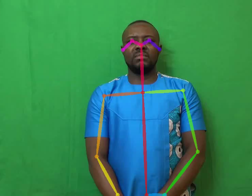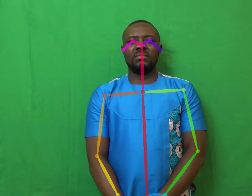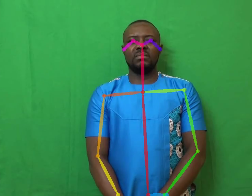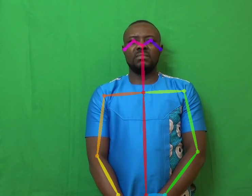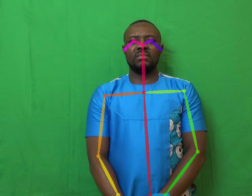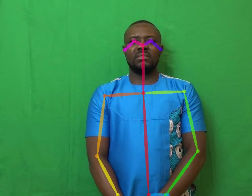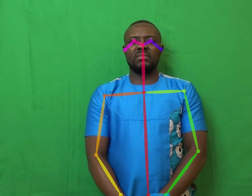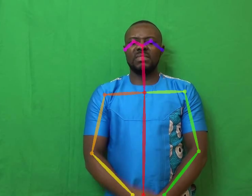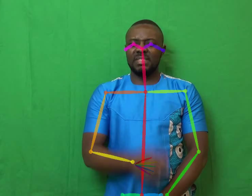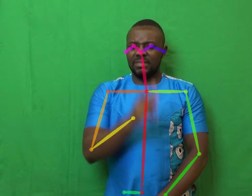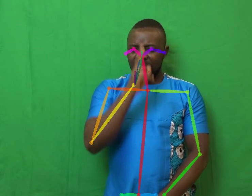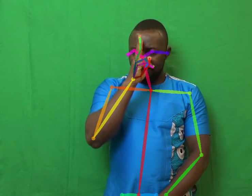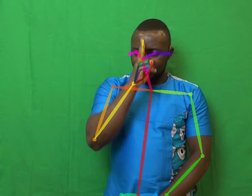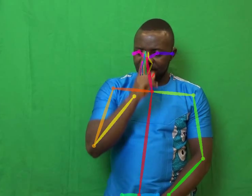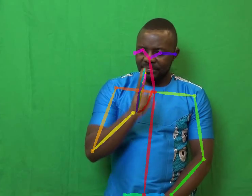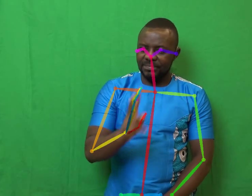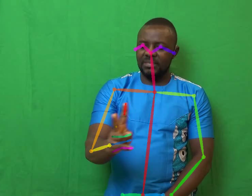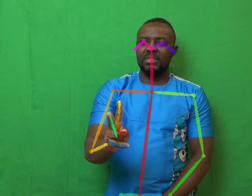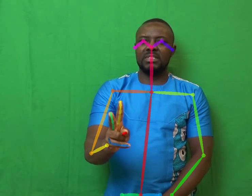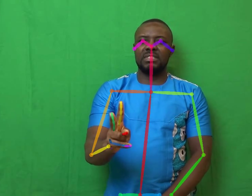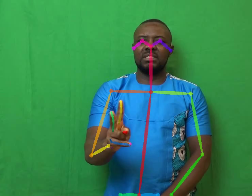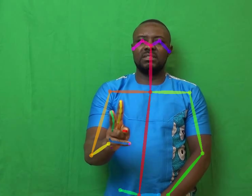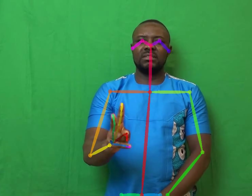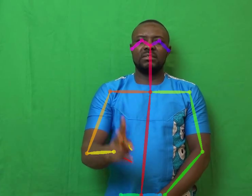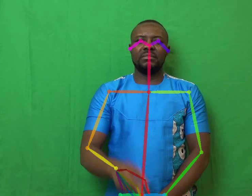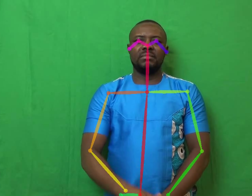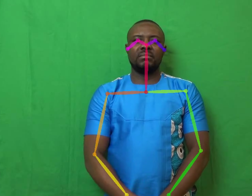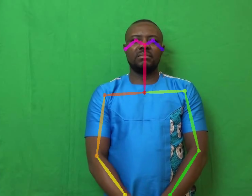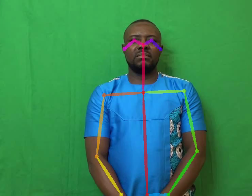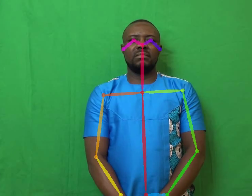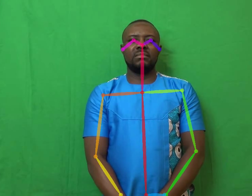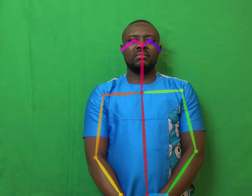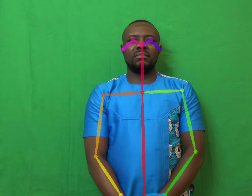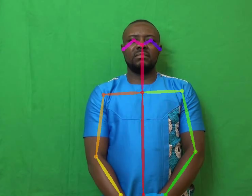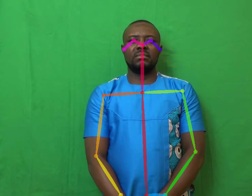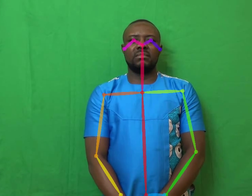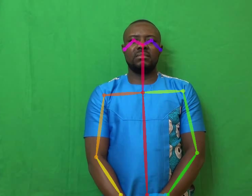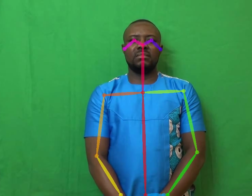virgin